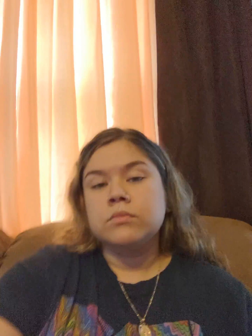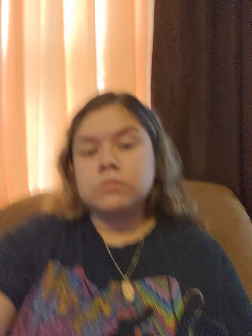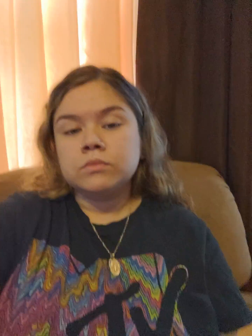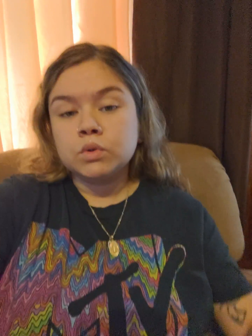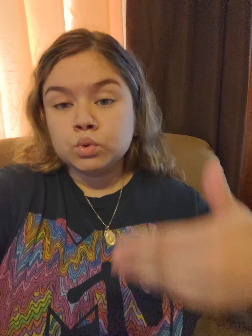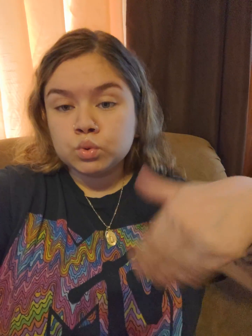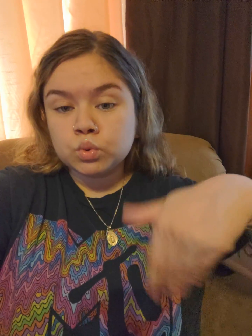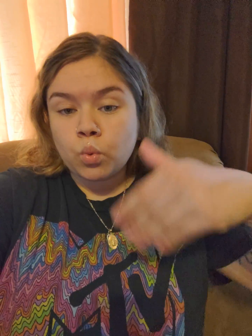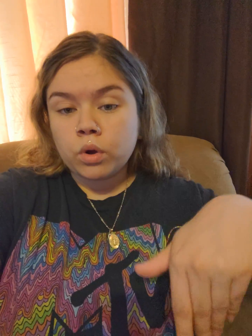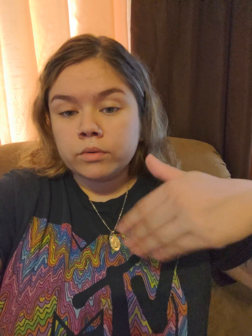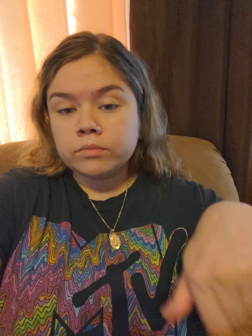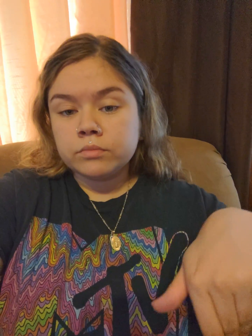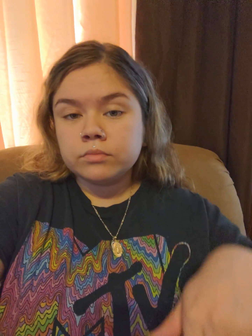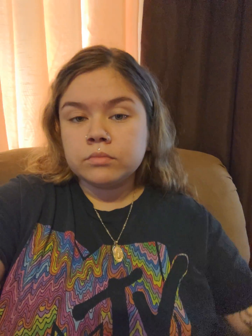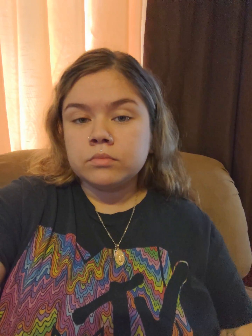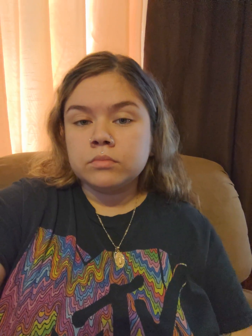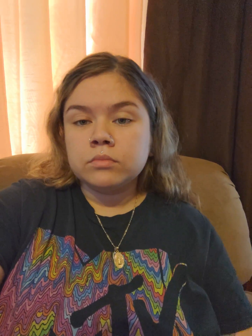shorts